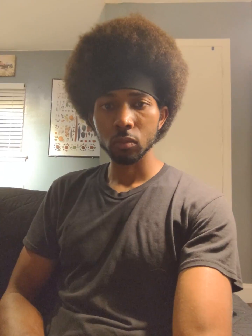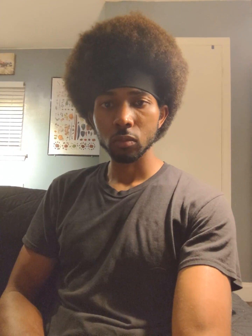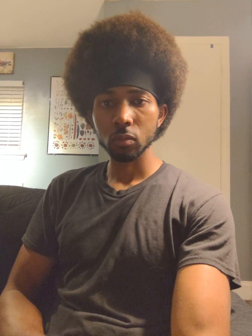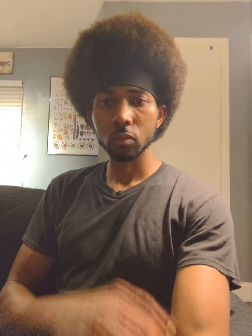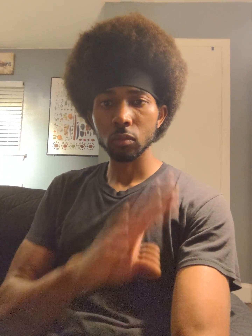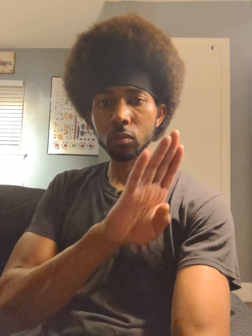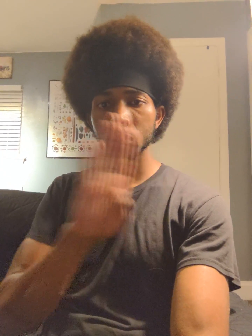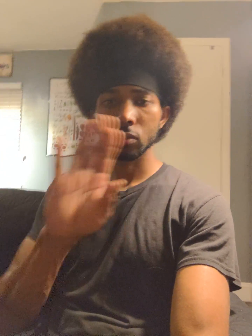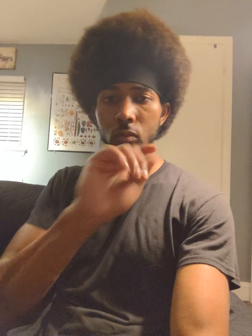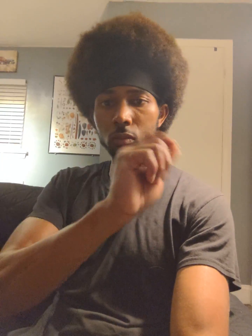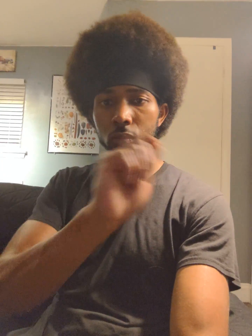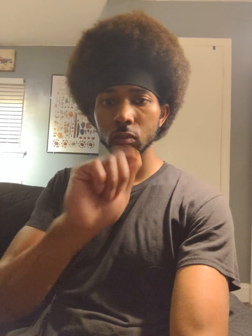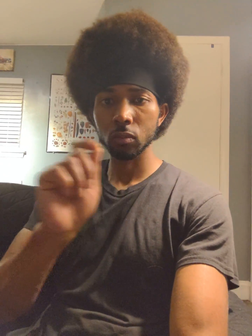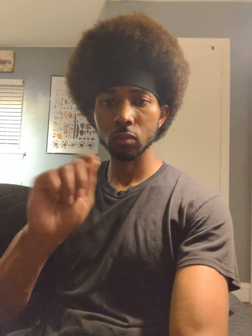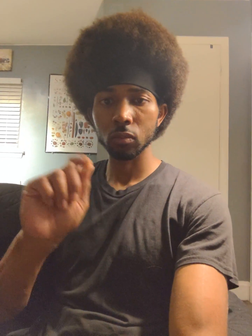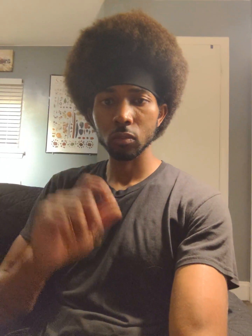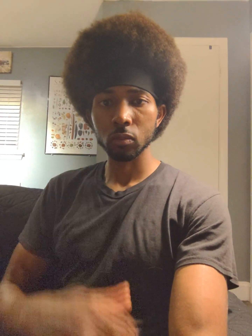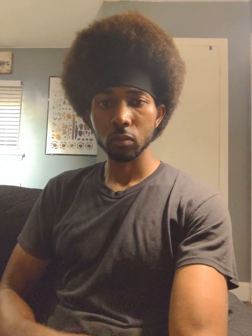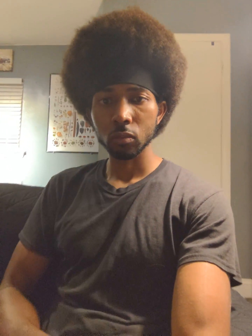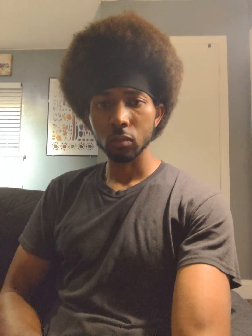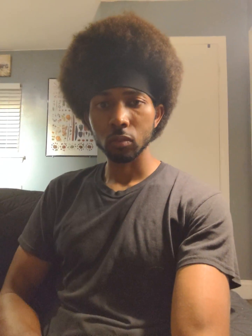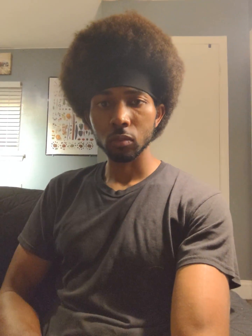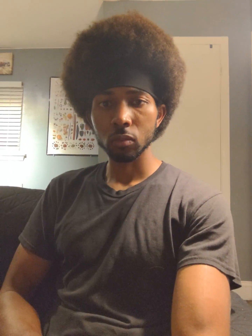chalk